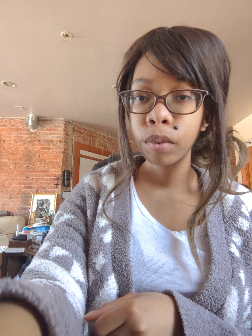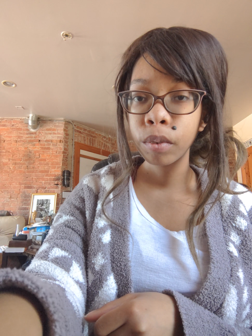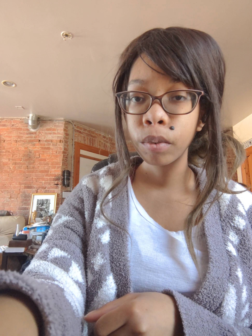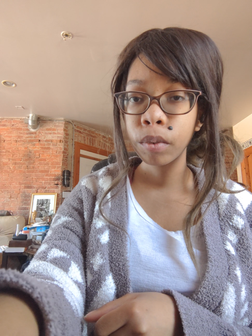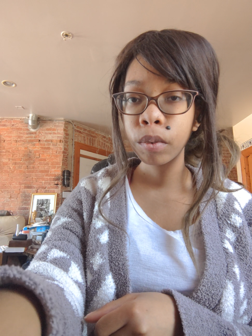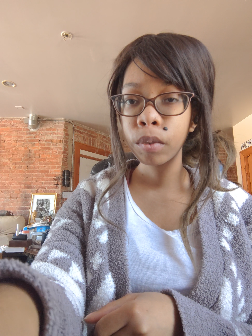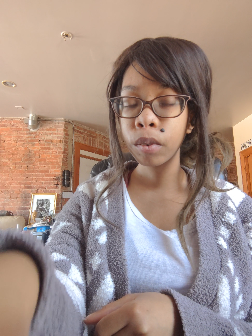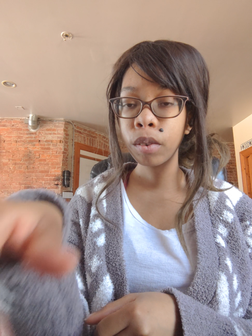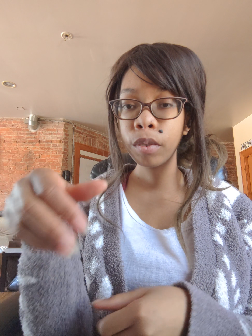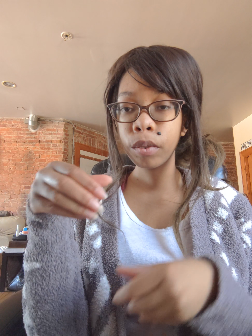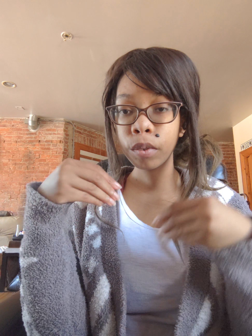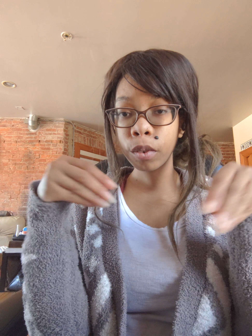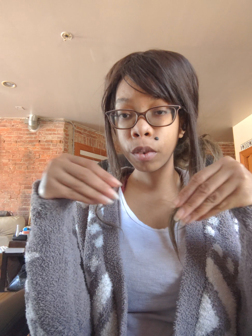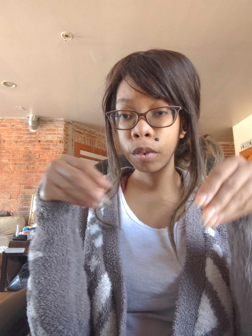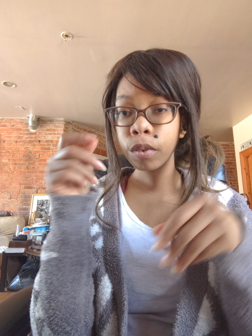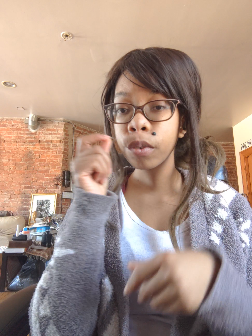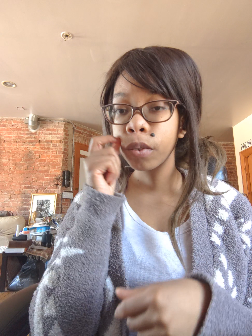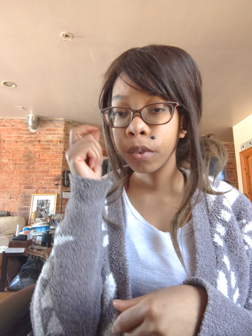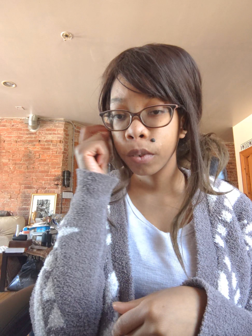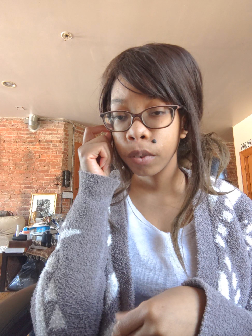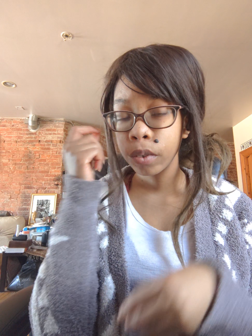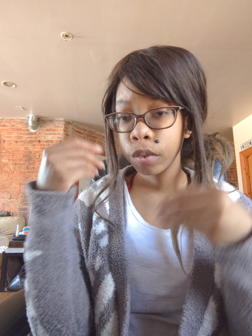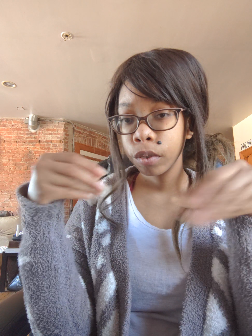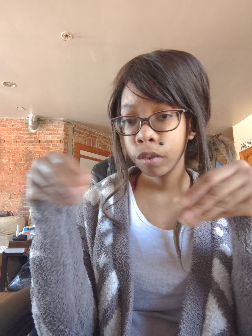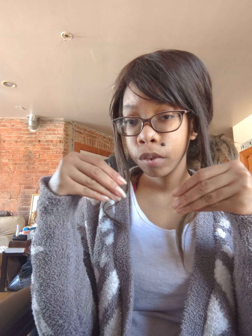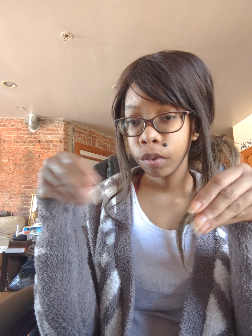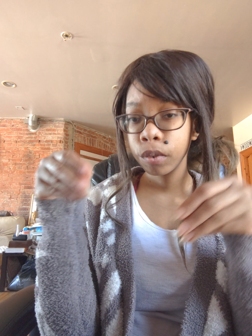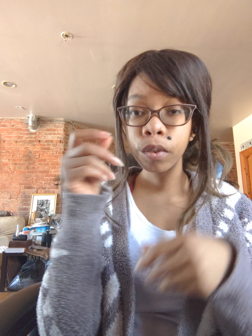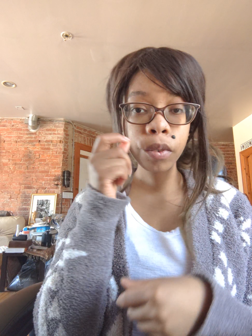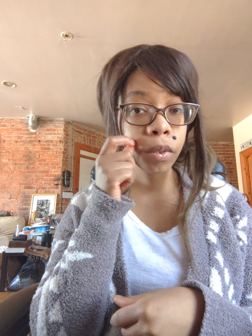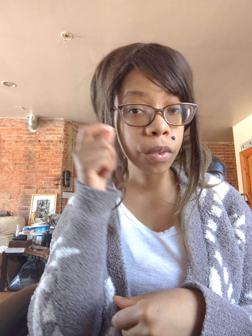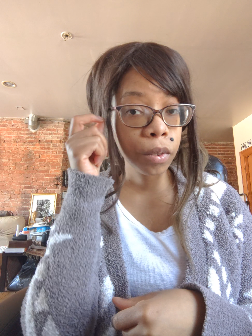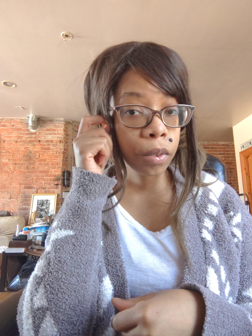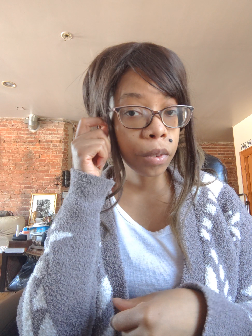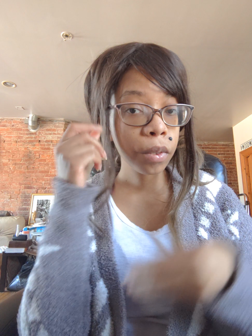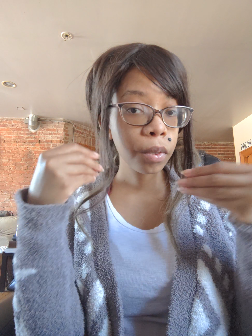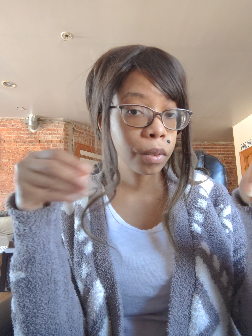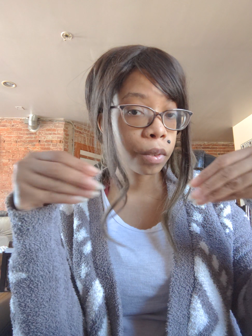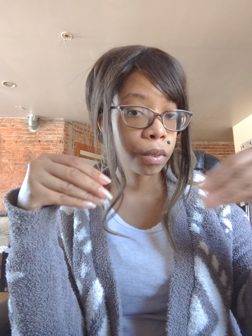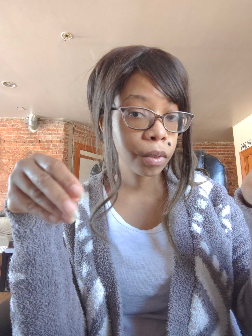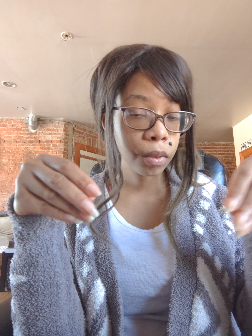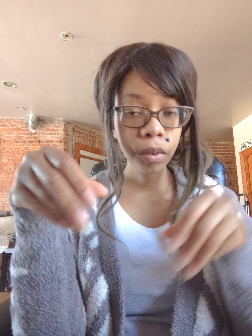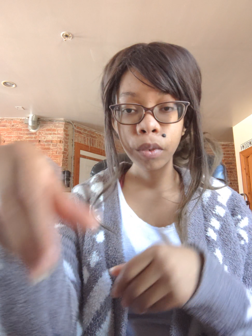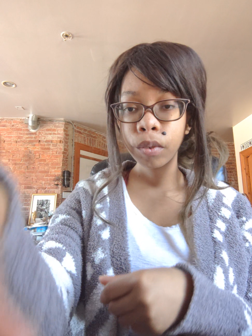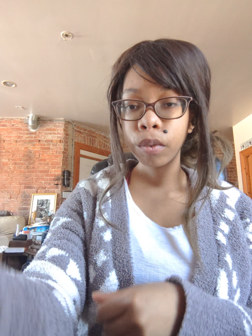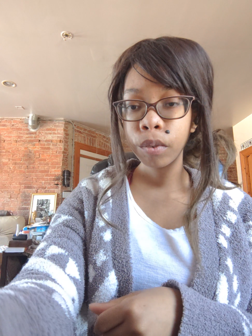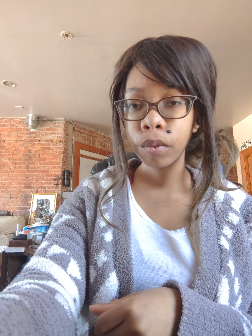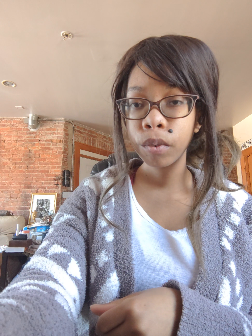store